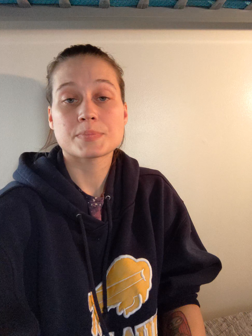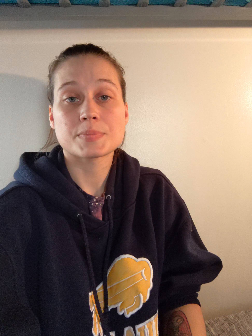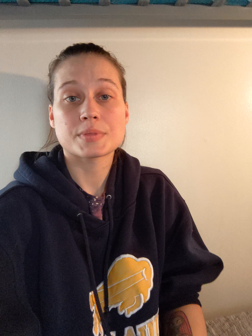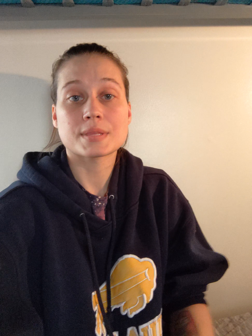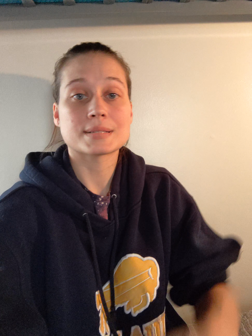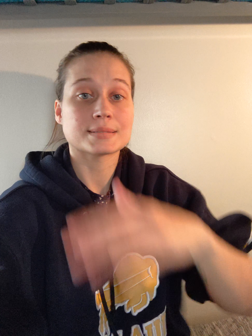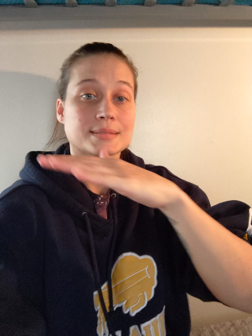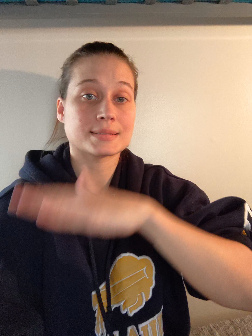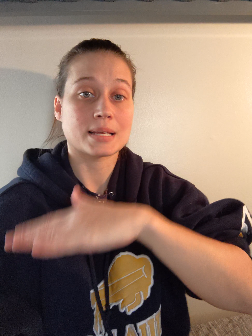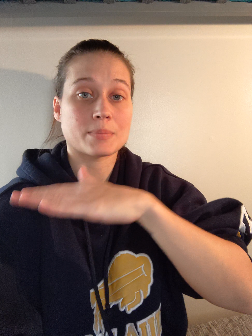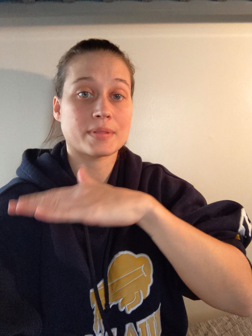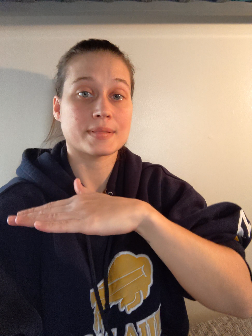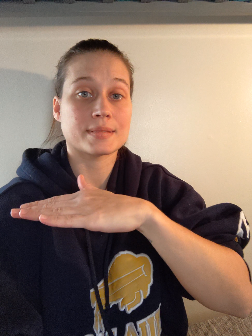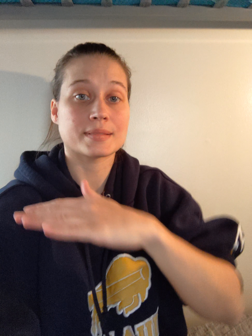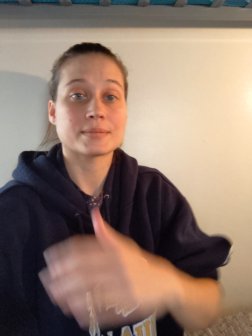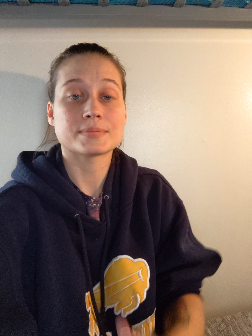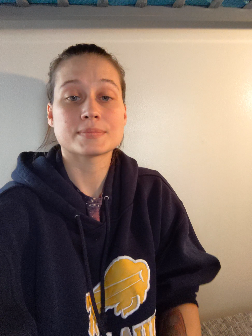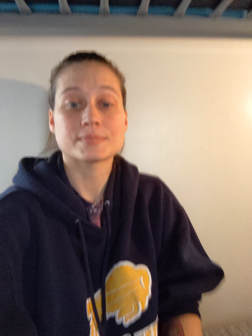table